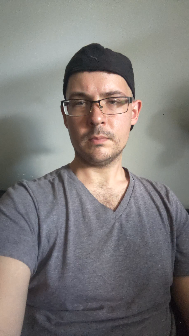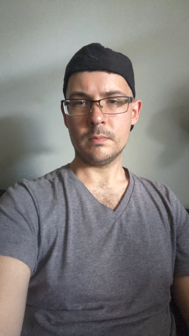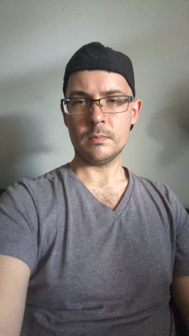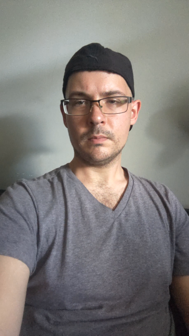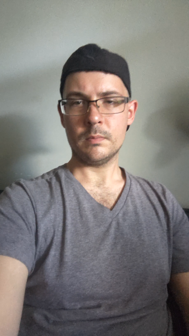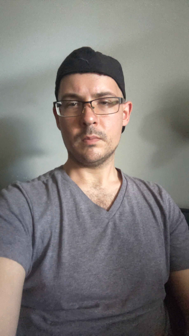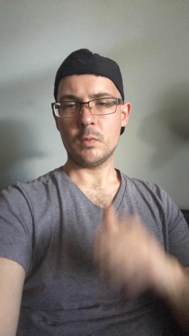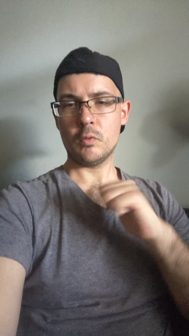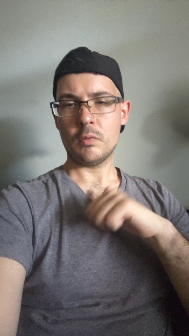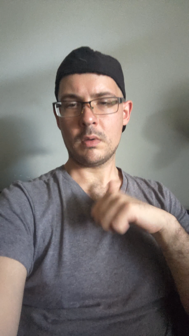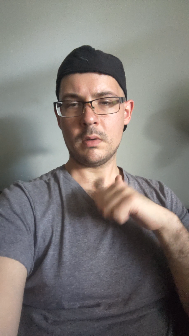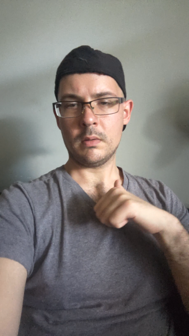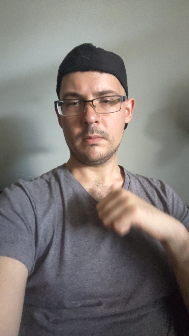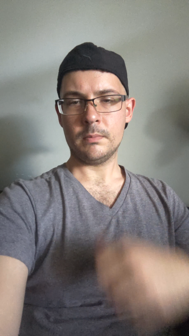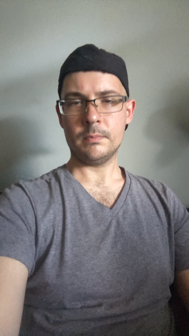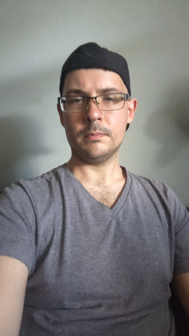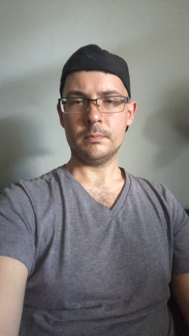rock